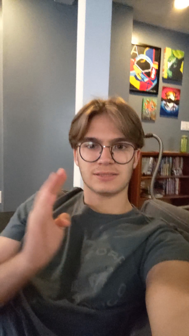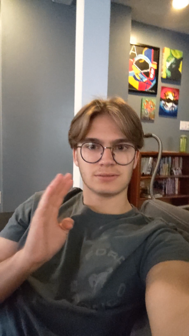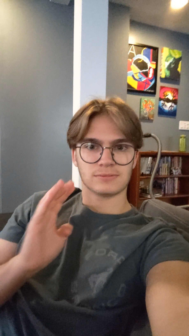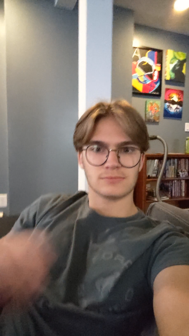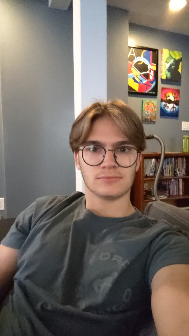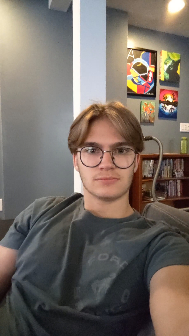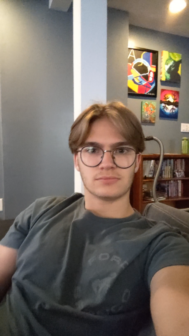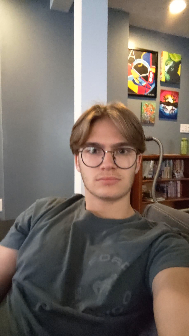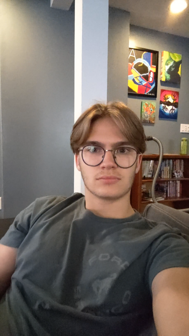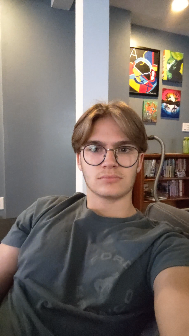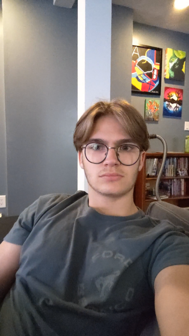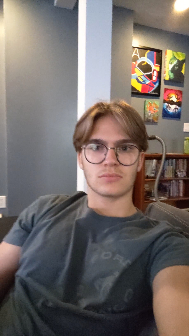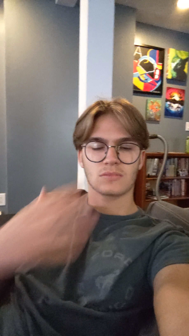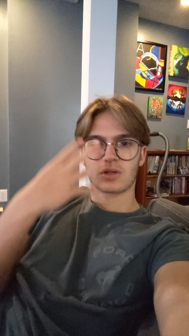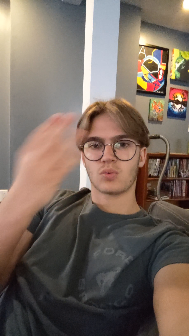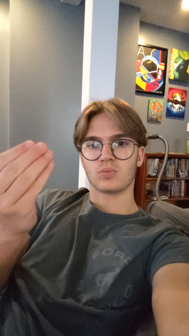got to